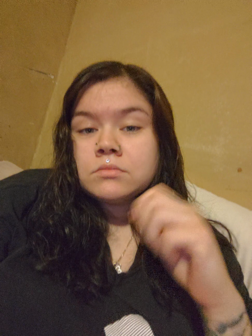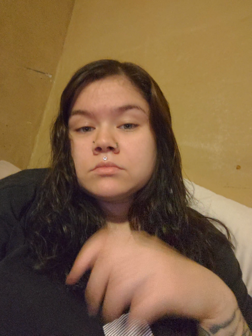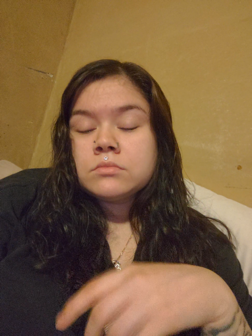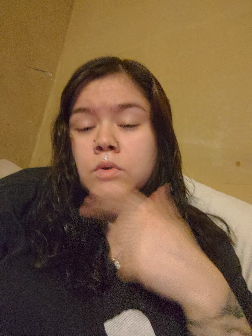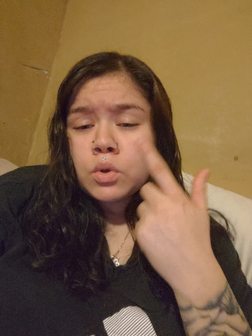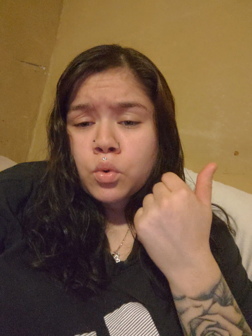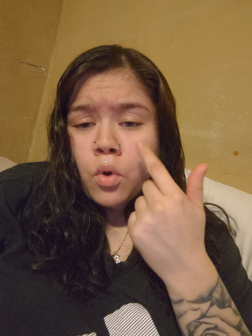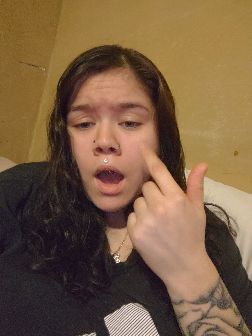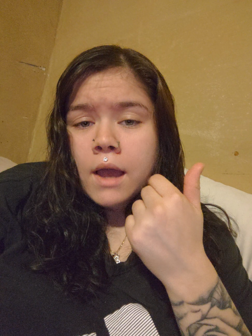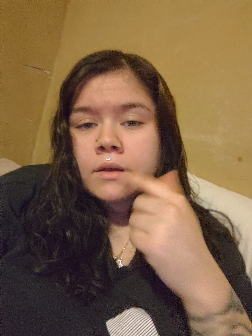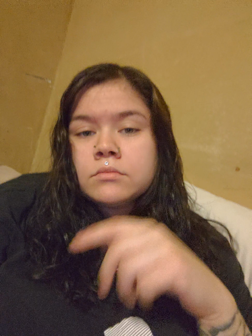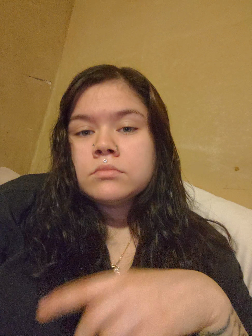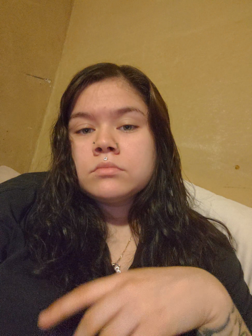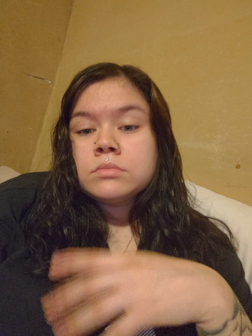cry